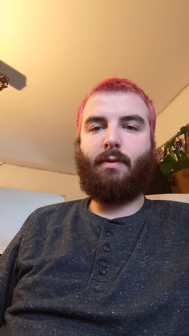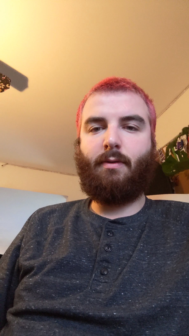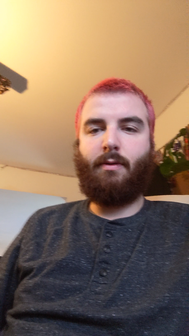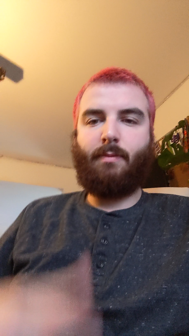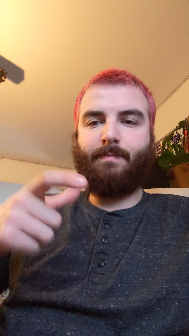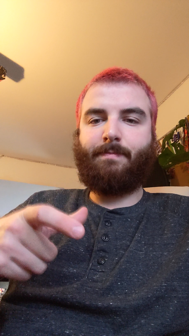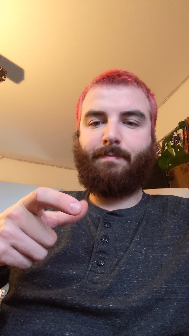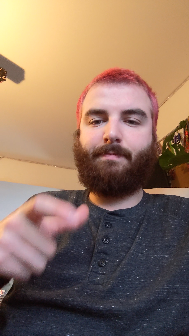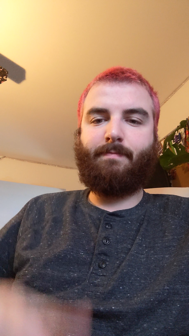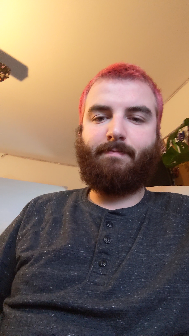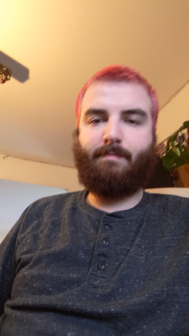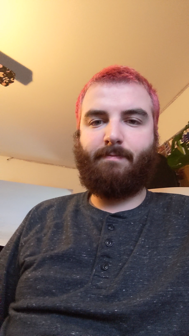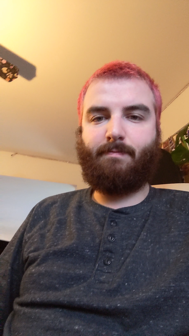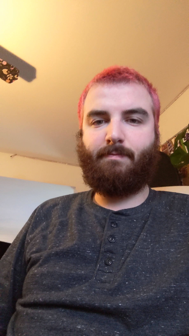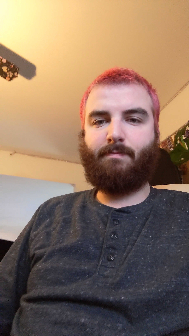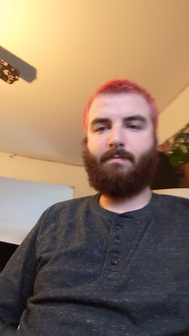plate